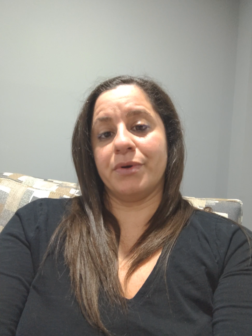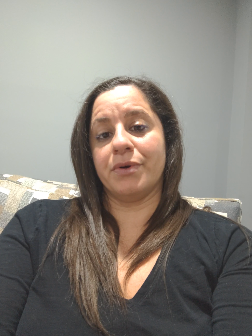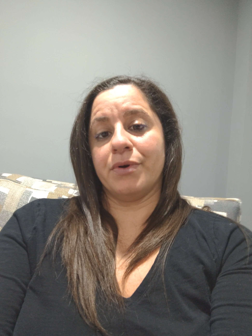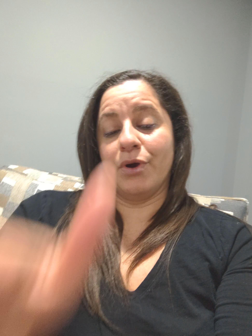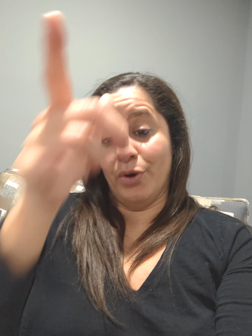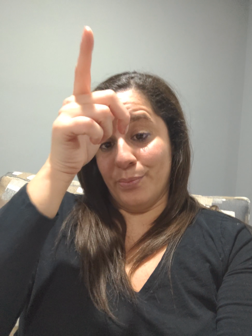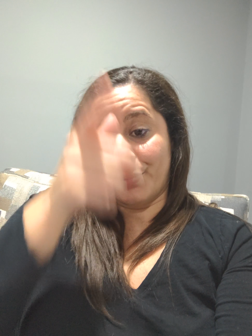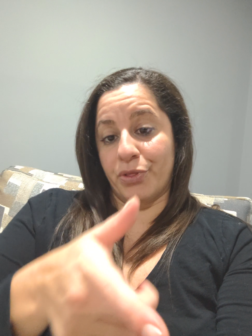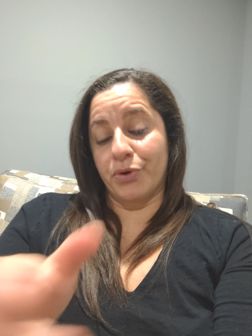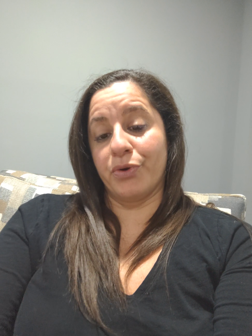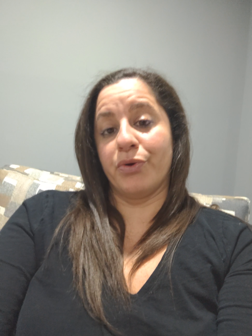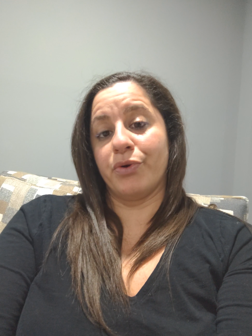brother